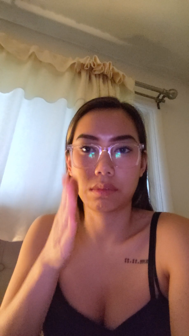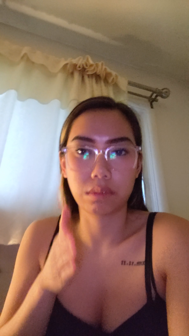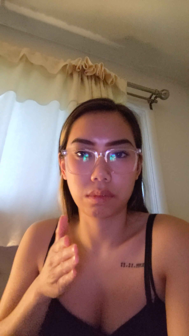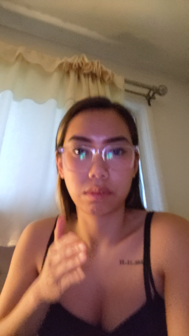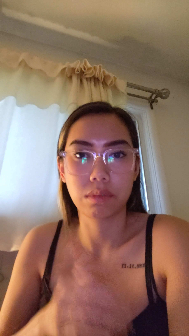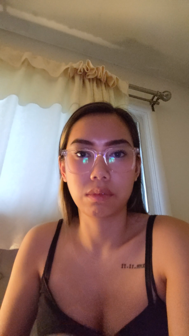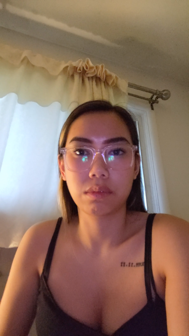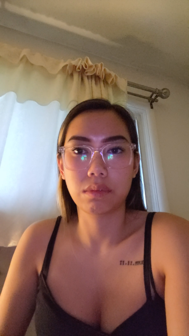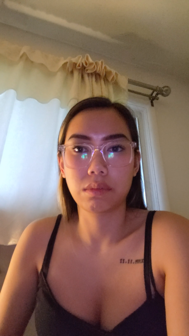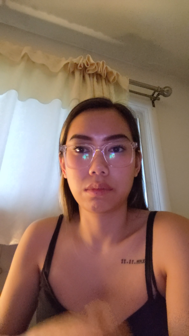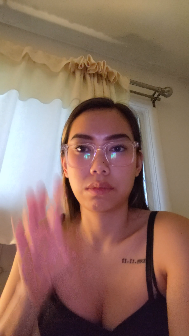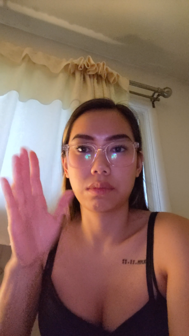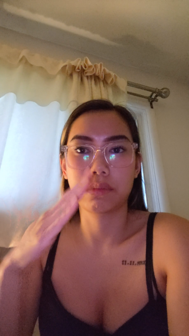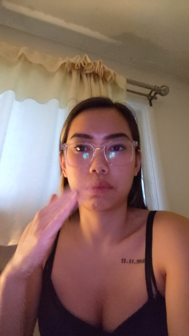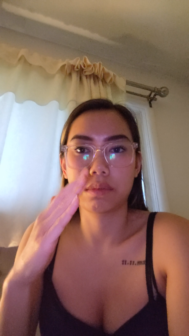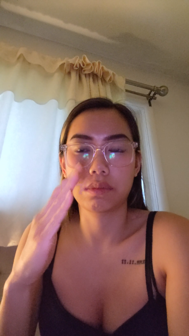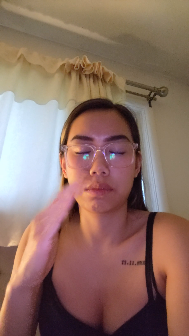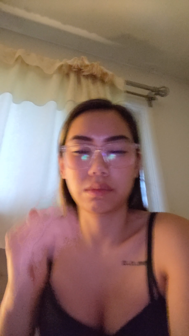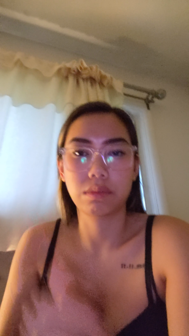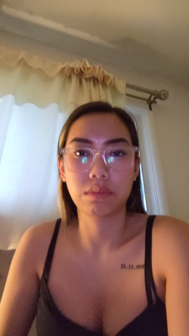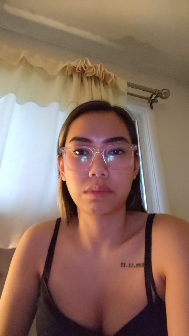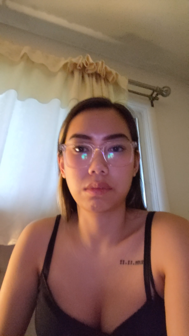downtown